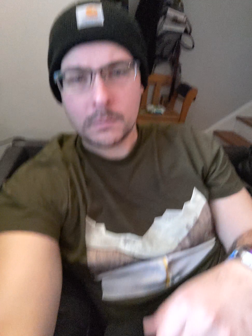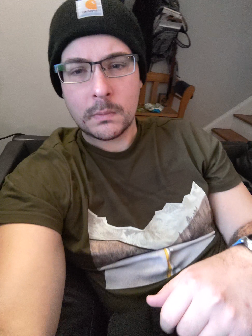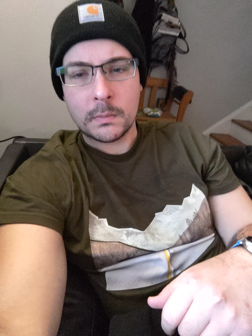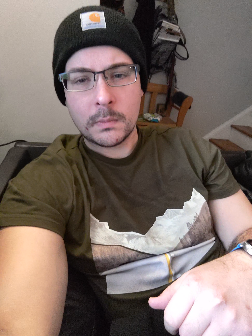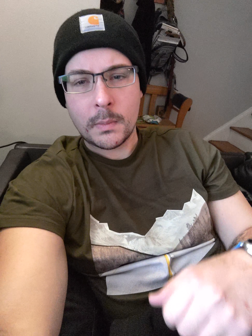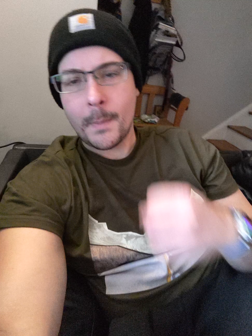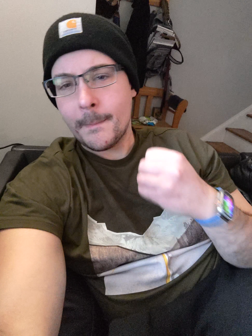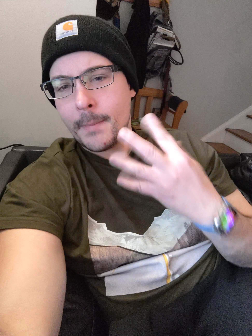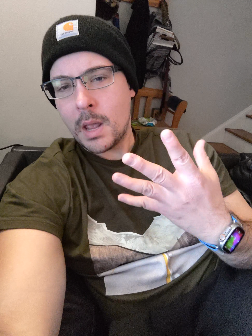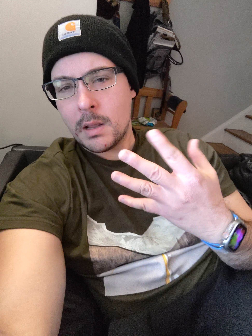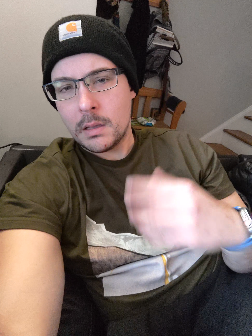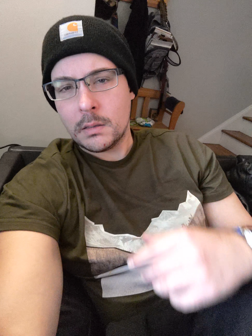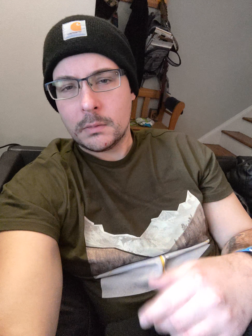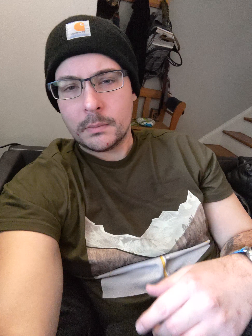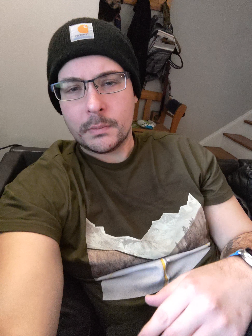many